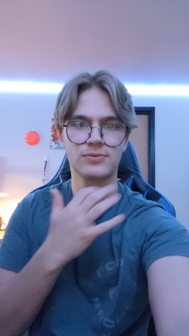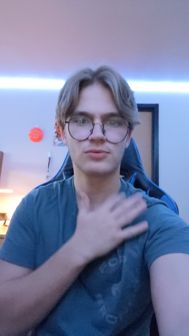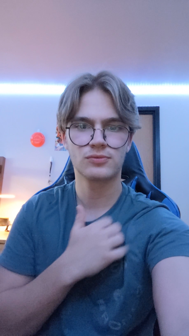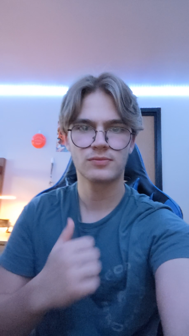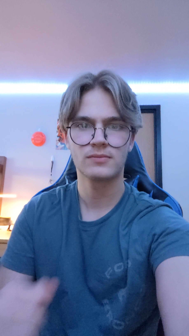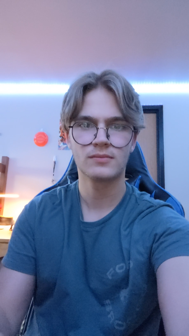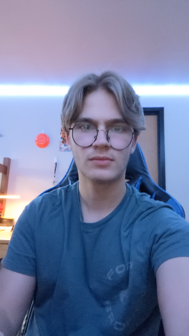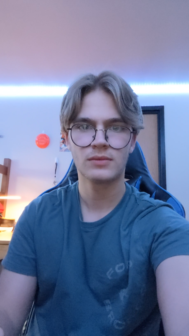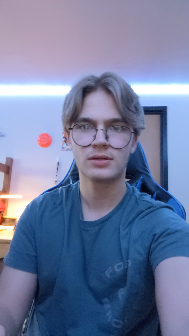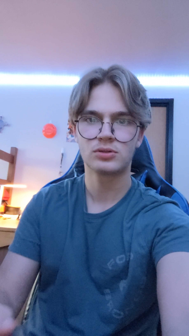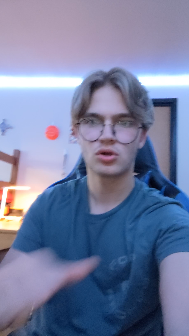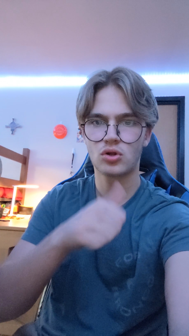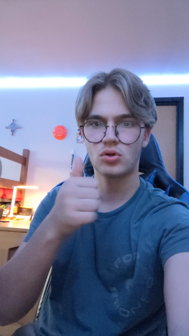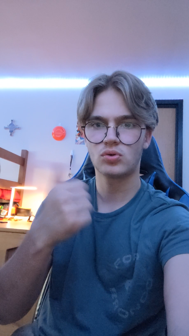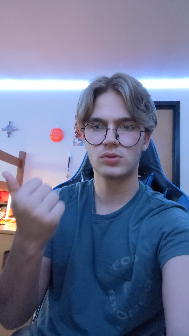other